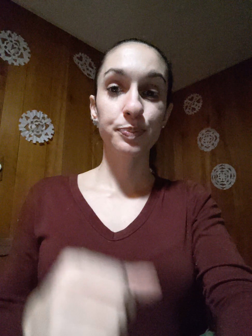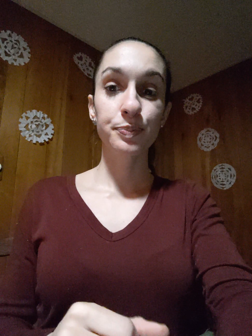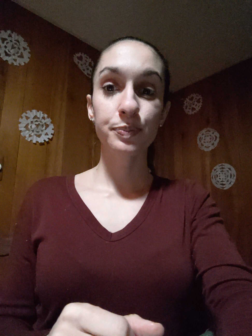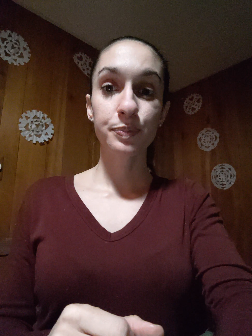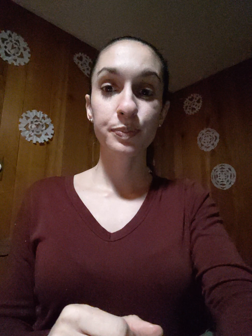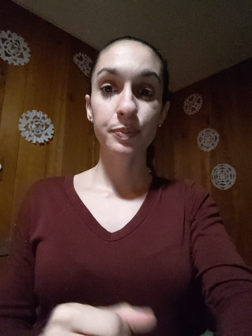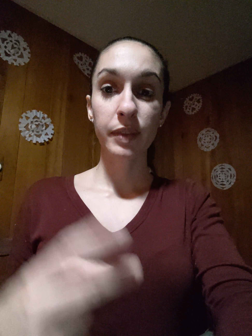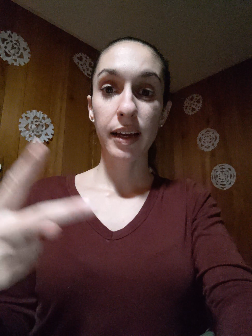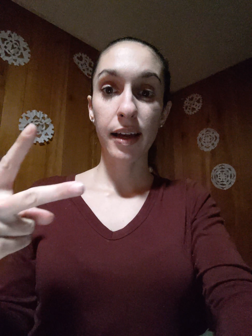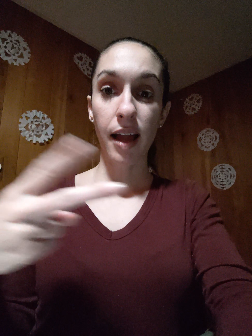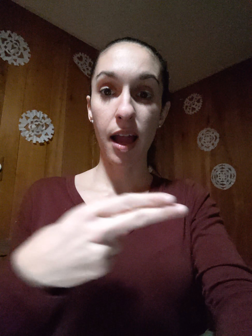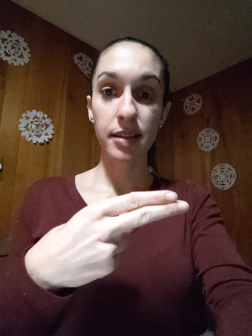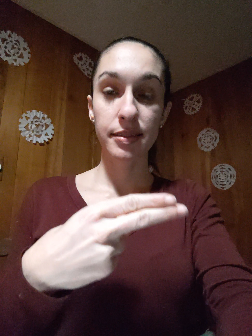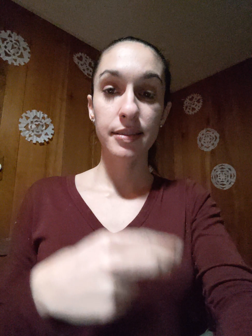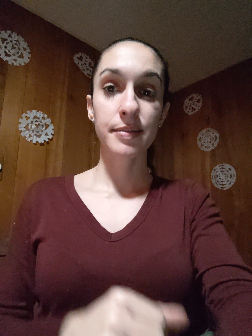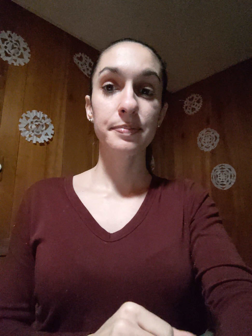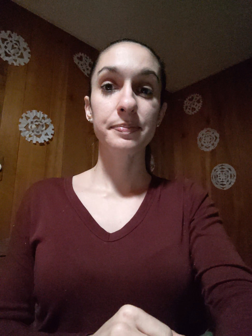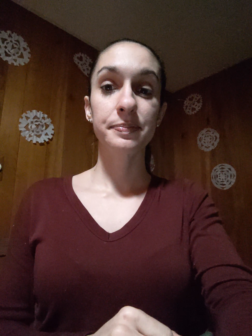cut